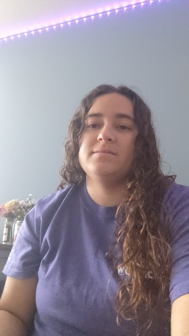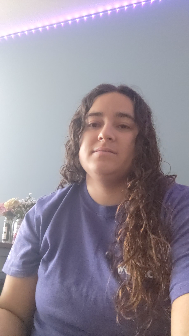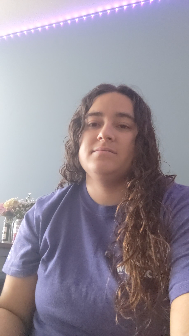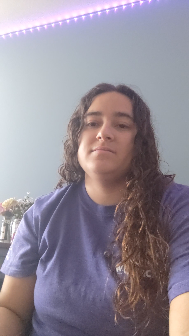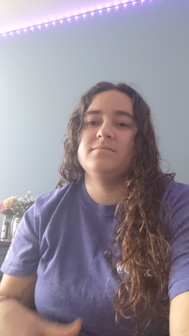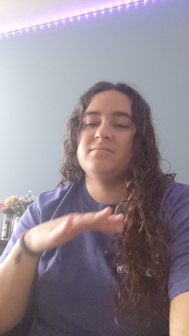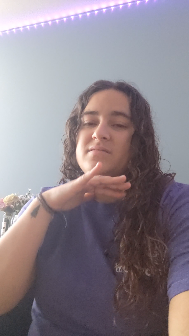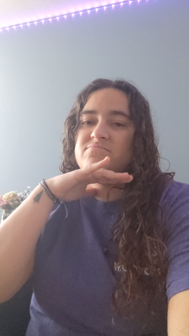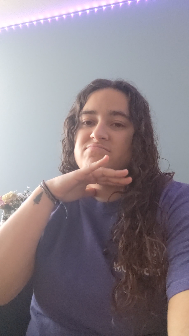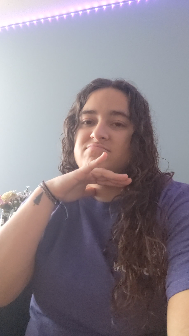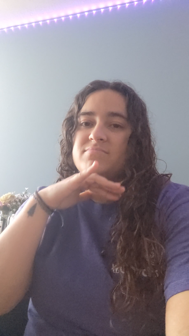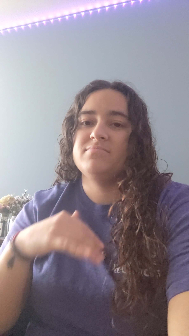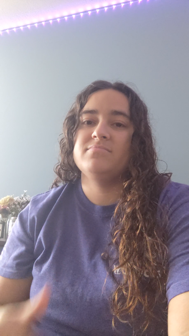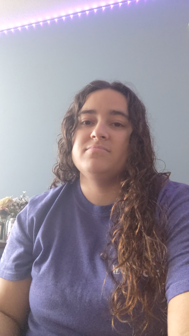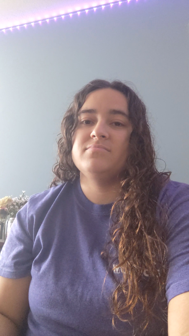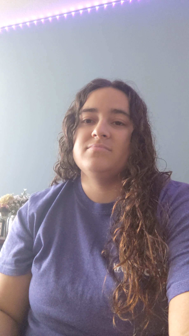naughty